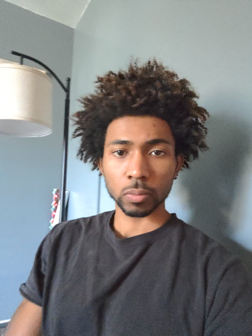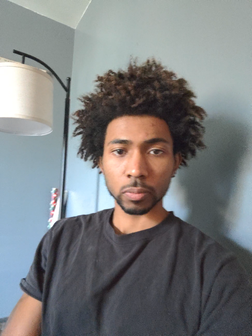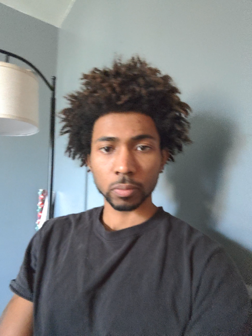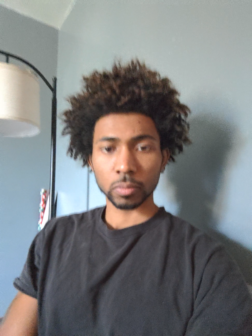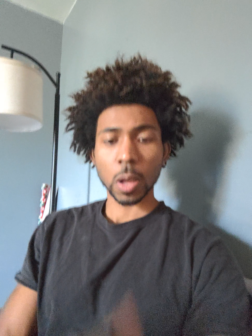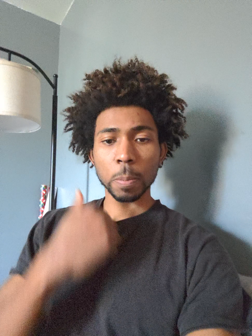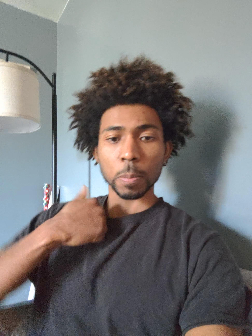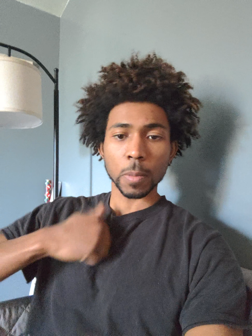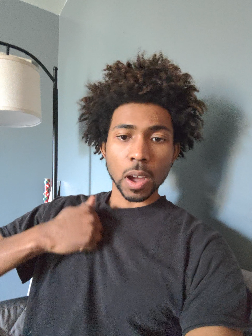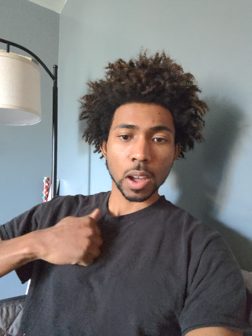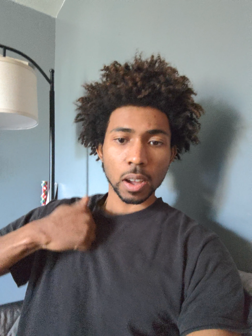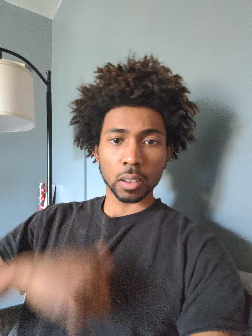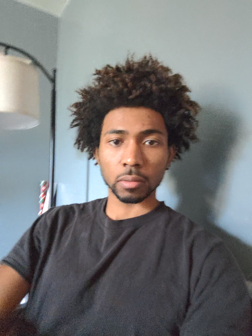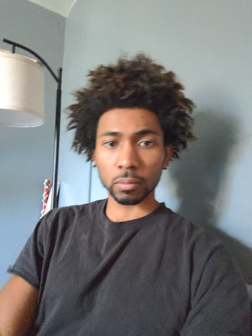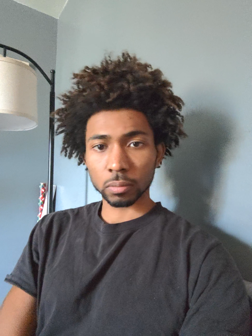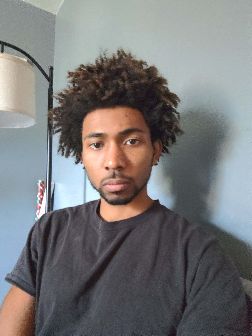bath